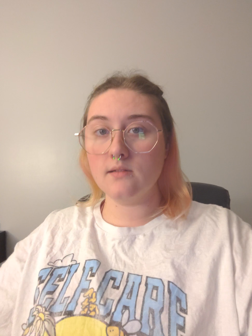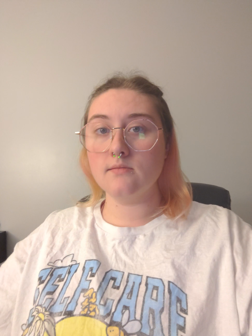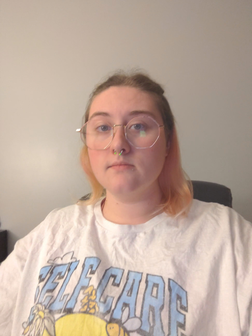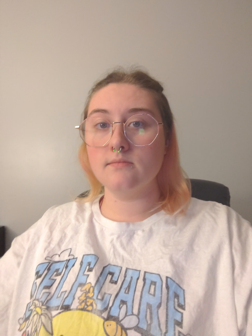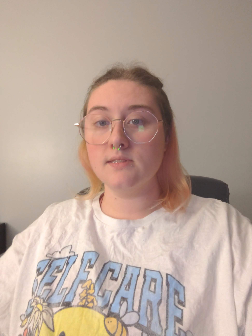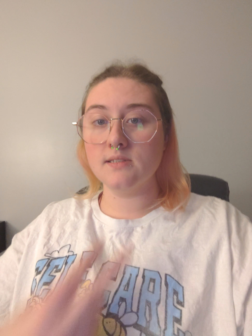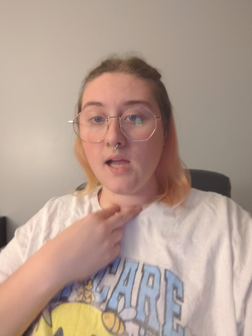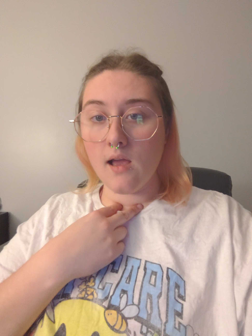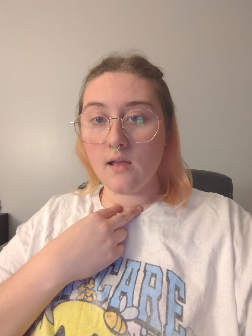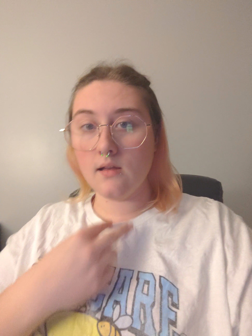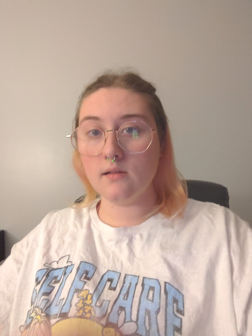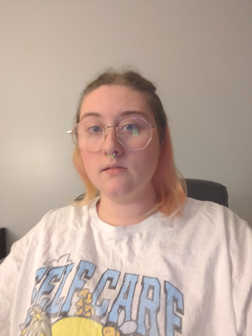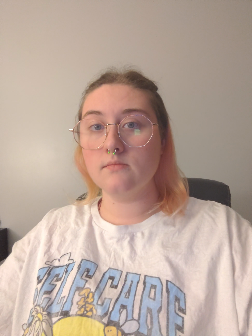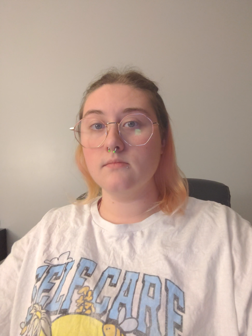stuck